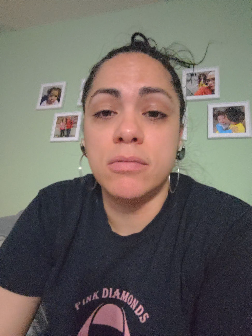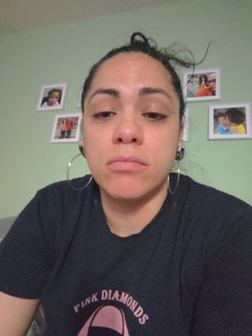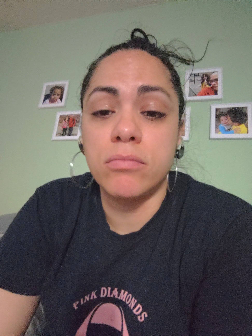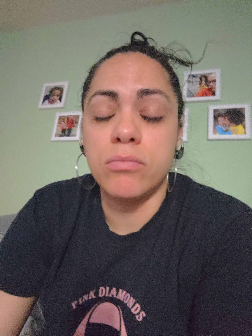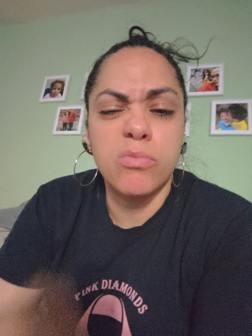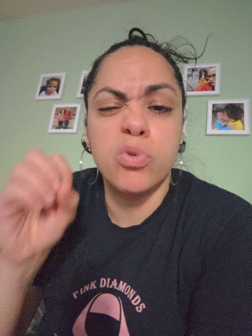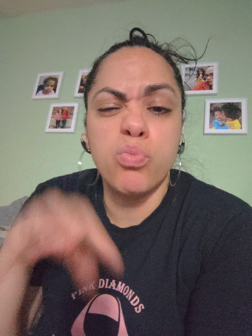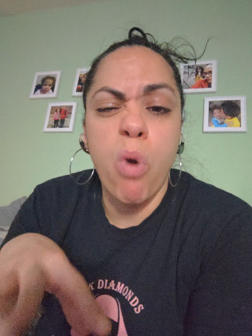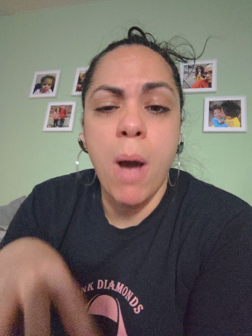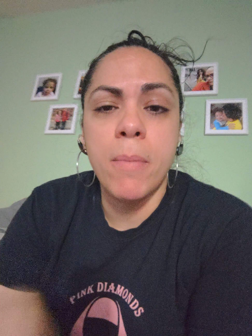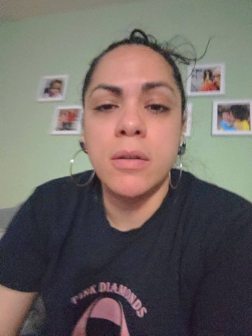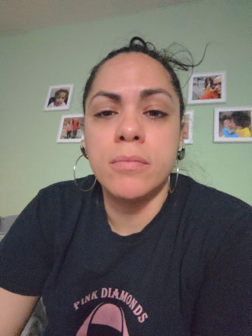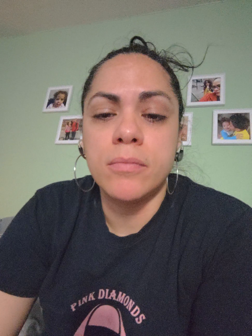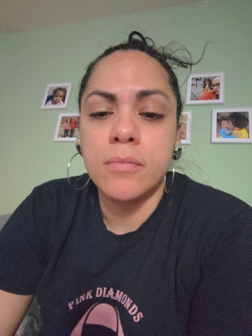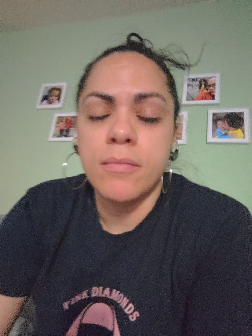drop